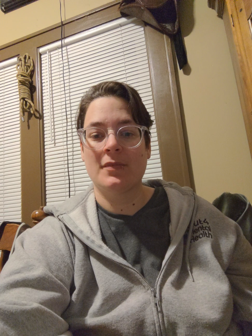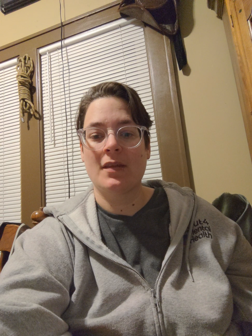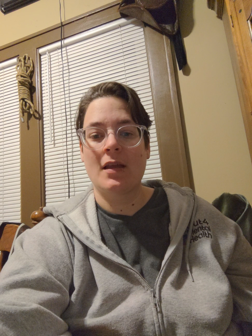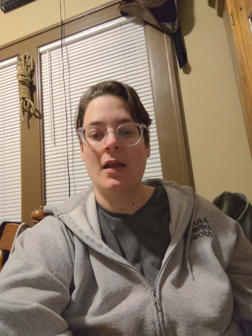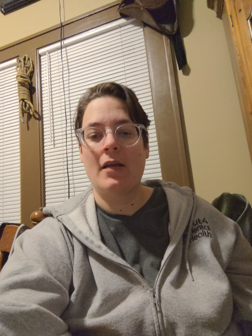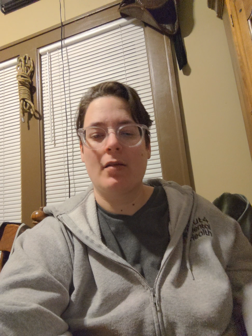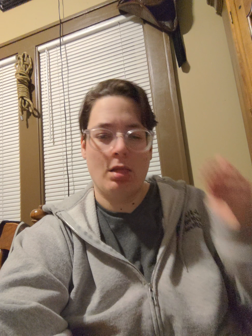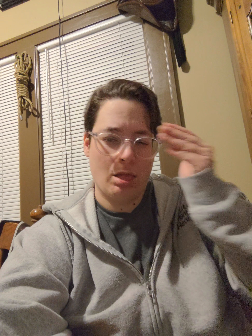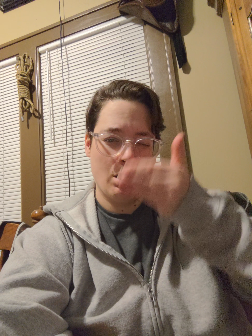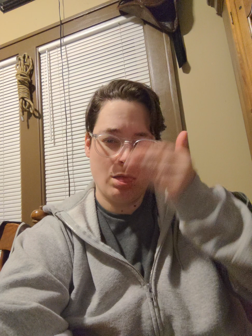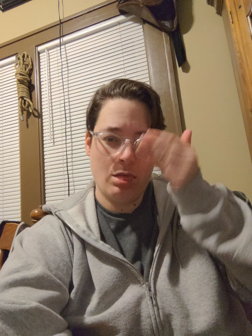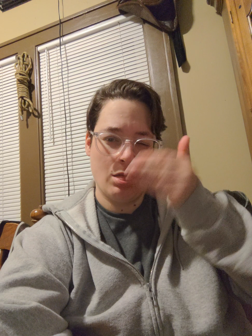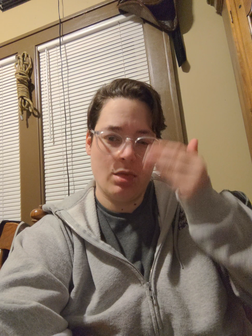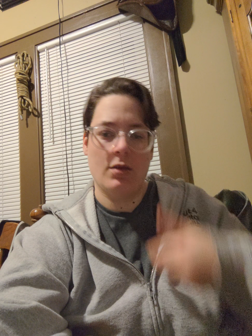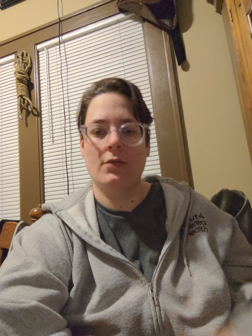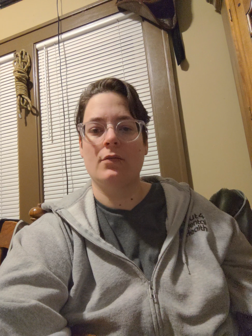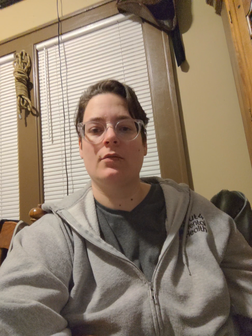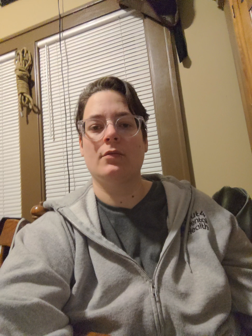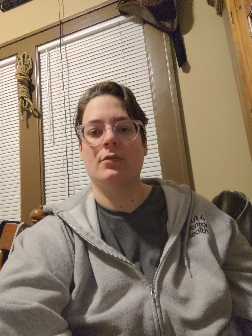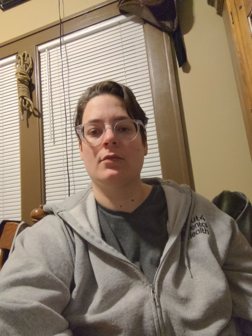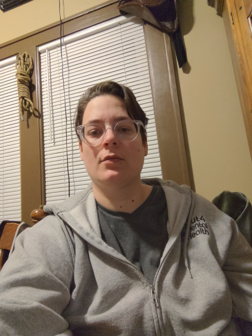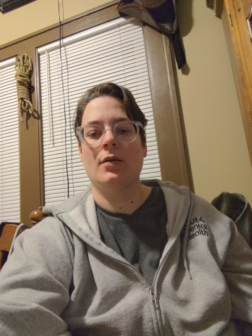sleepy